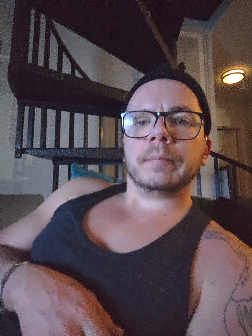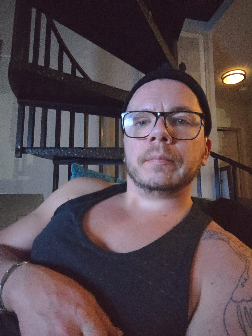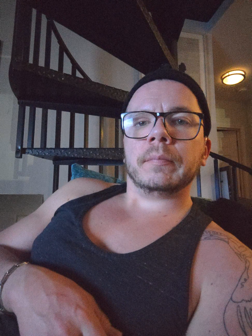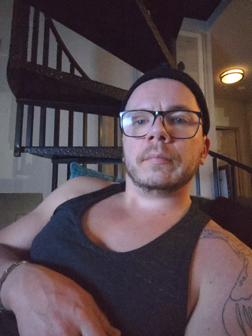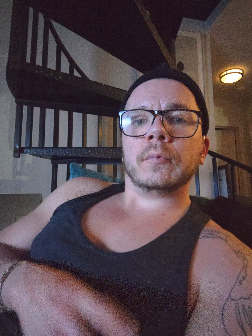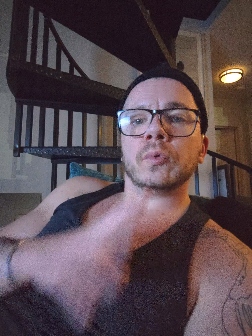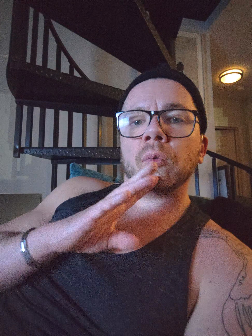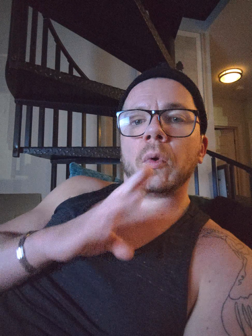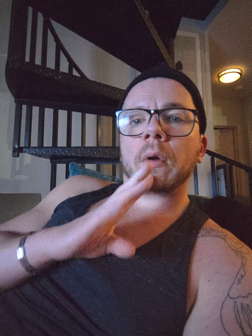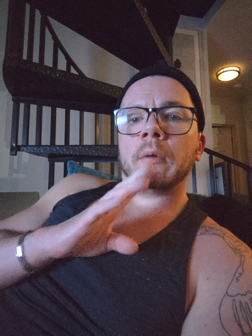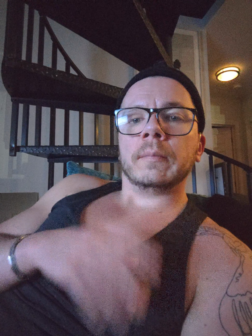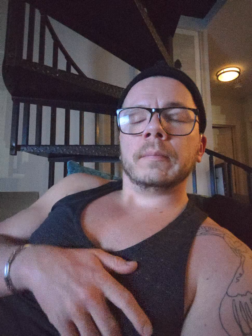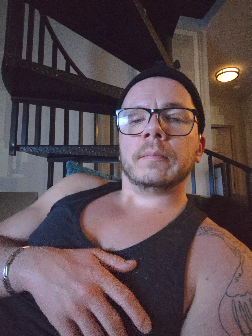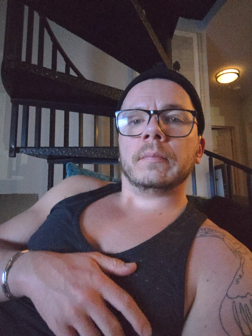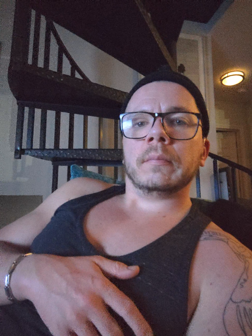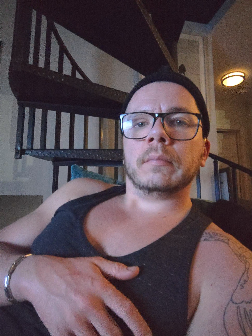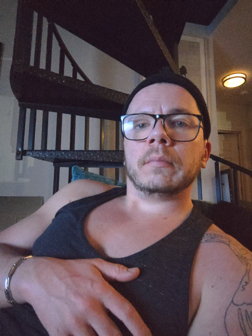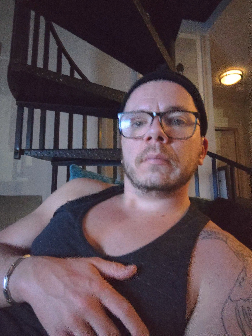talk